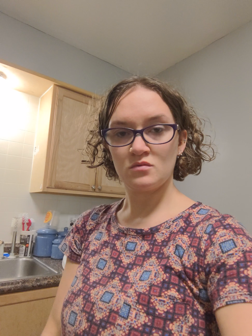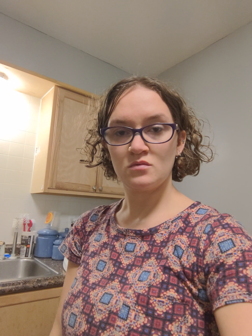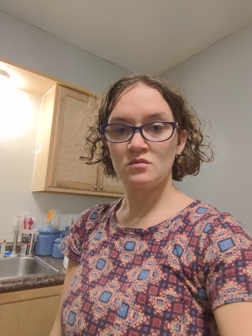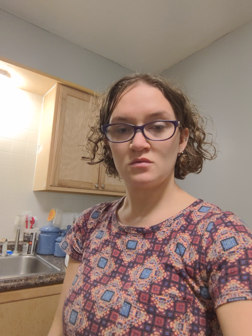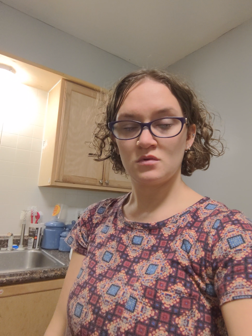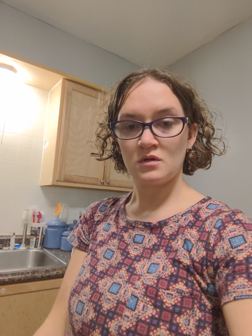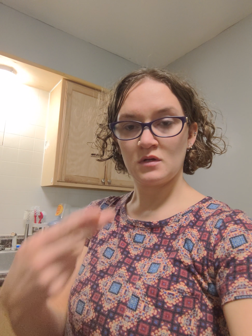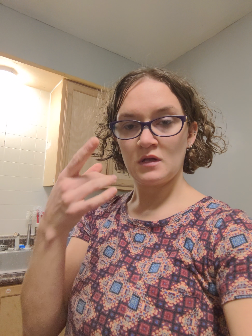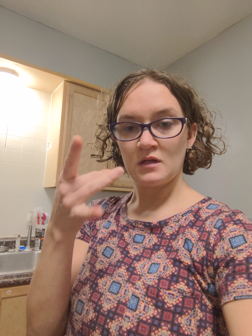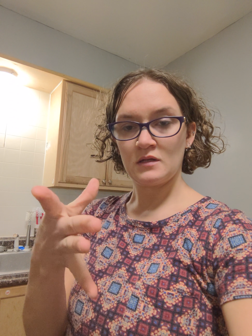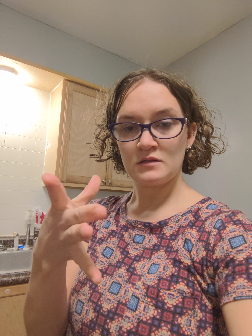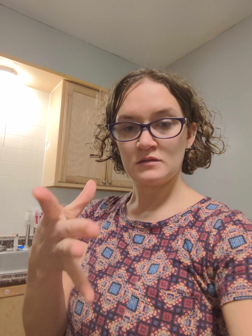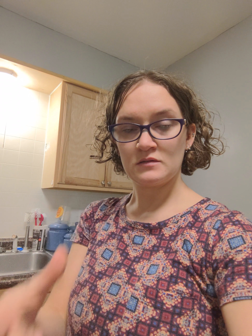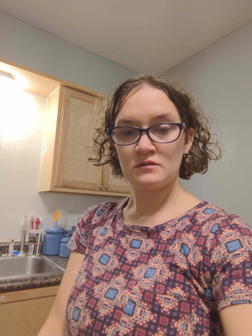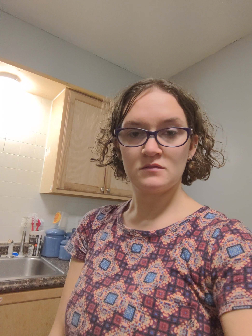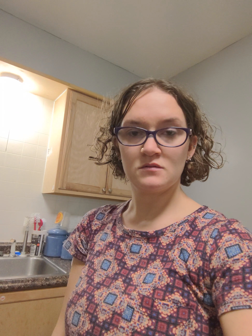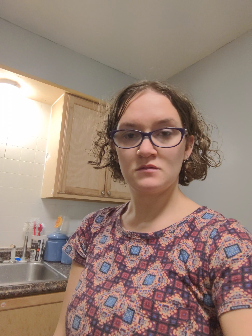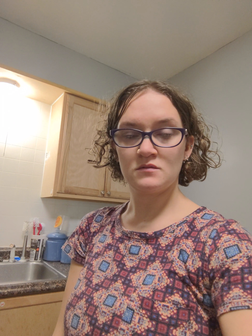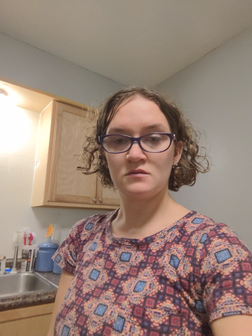hate